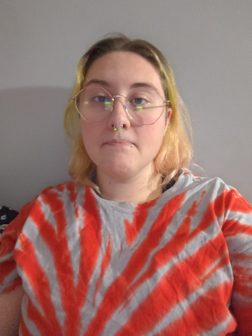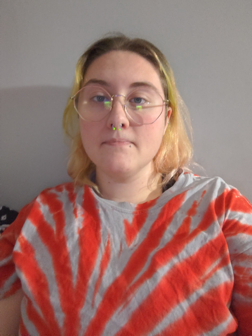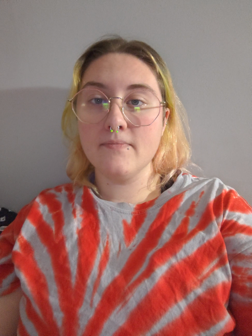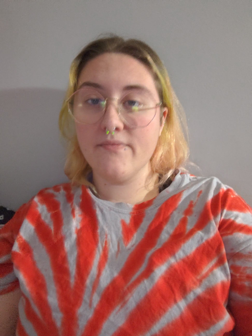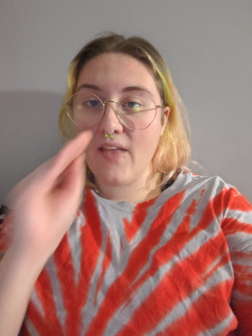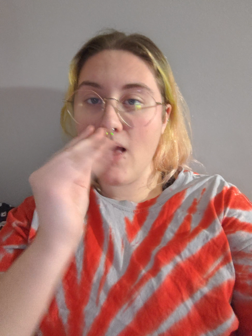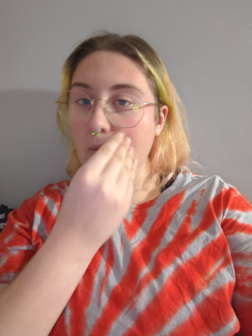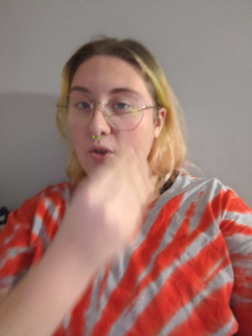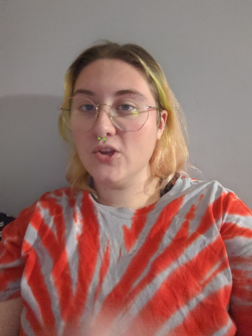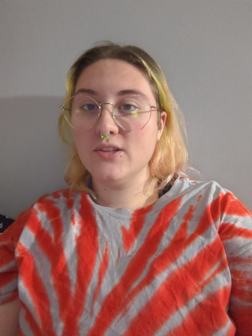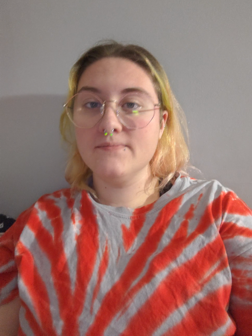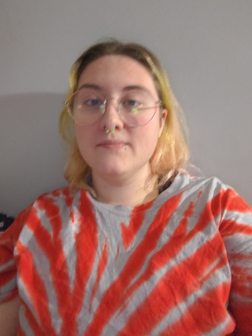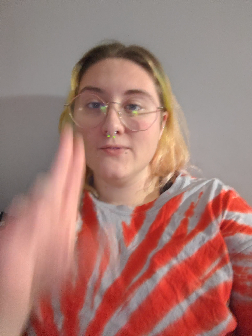flower